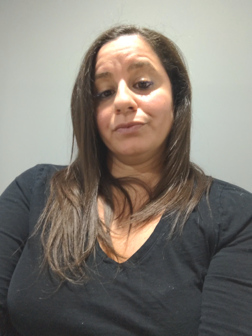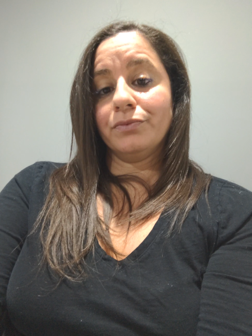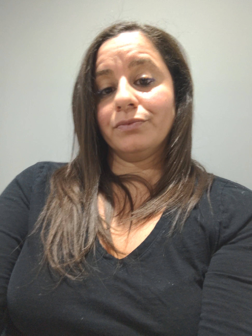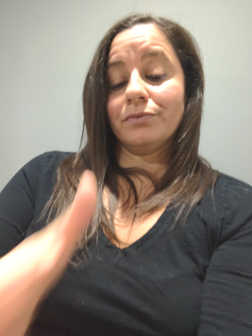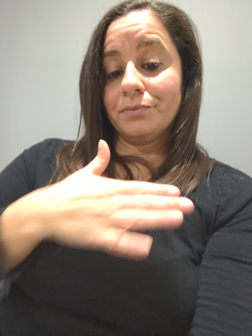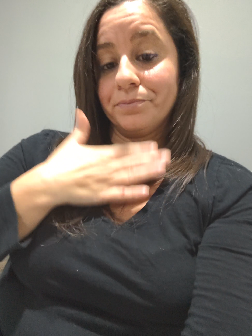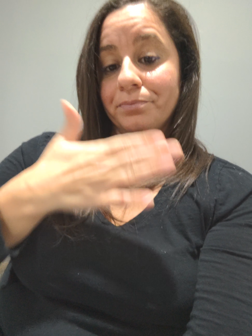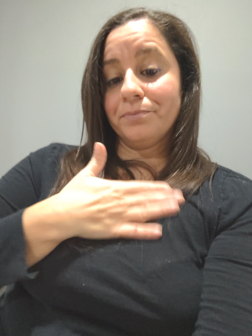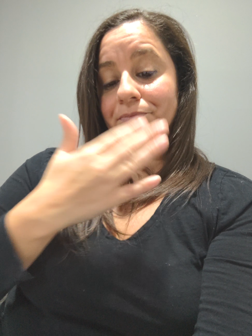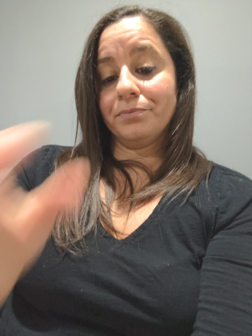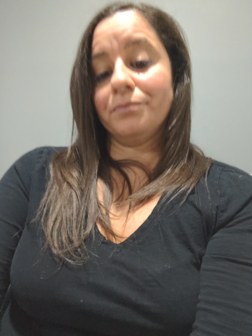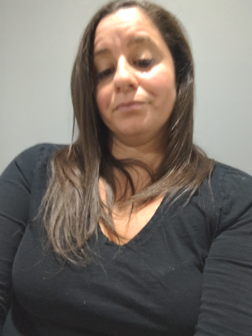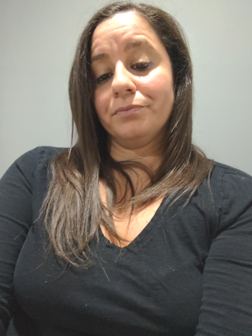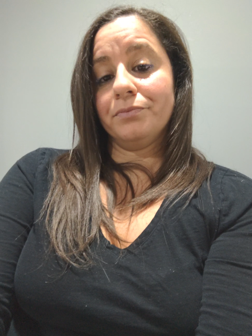happy